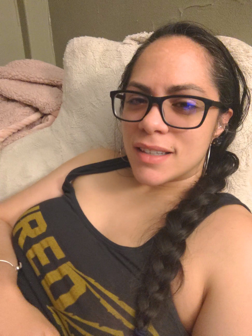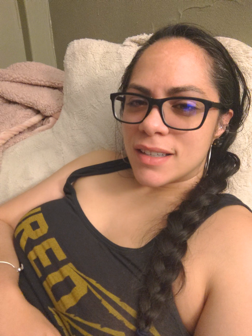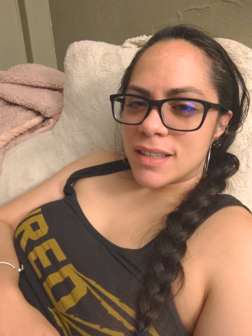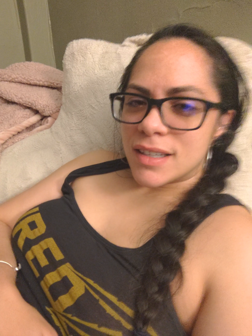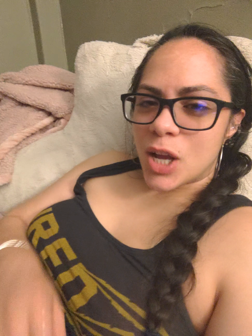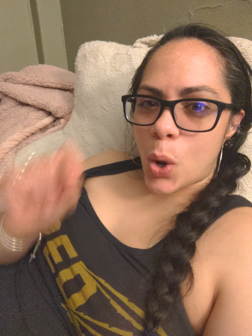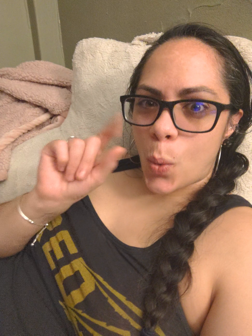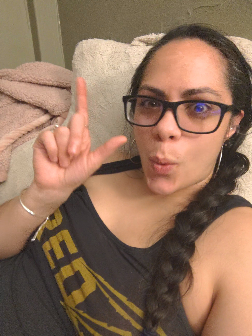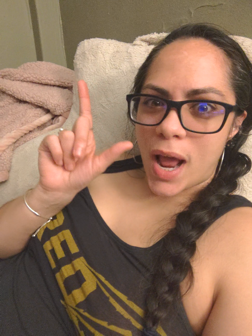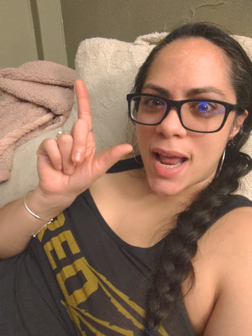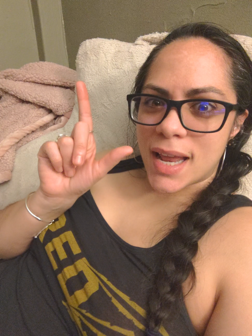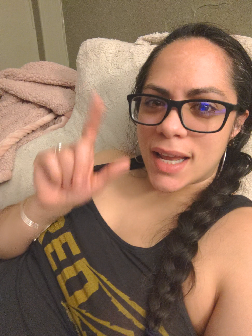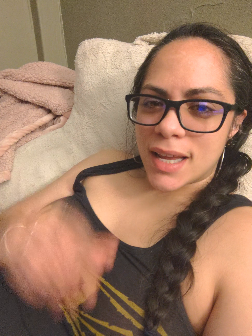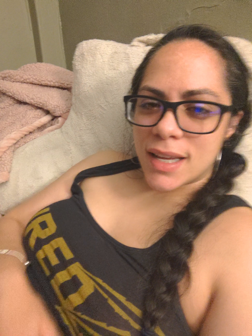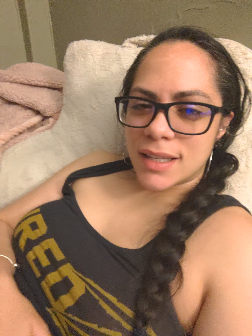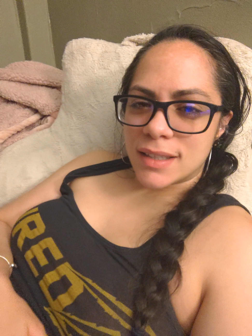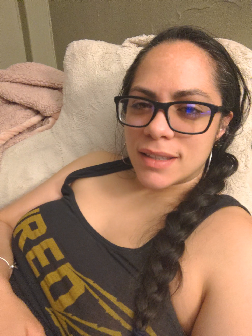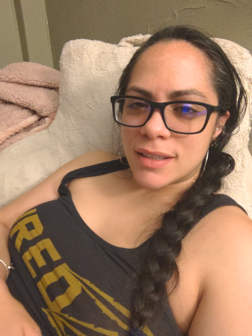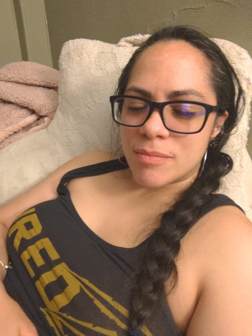wake